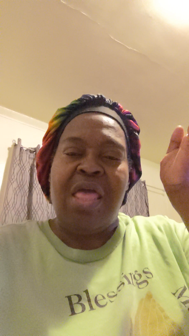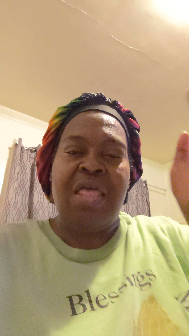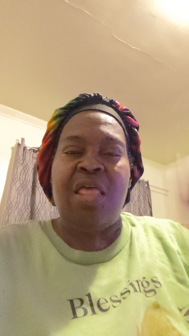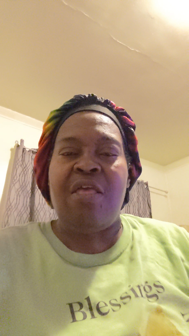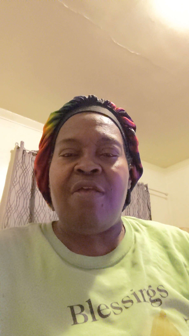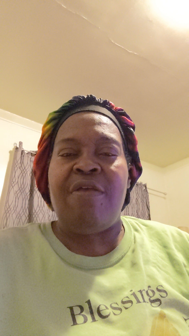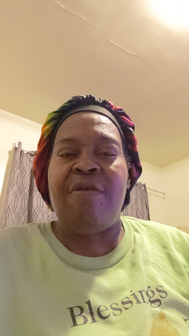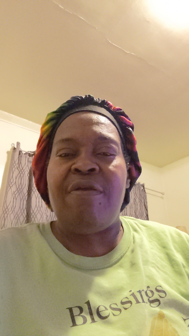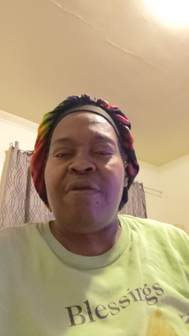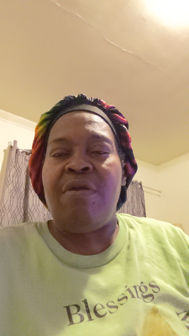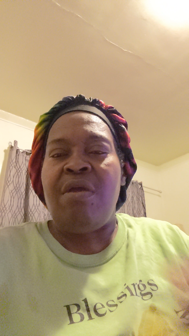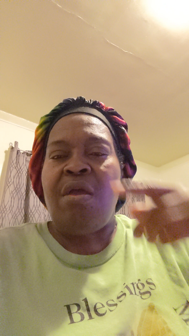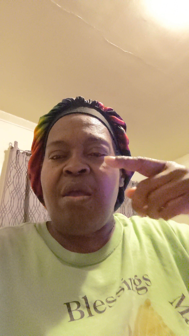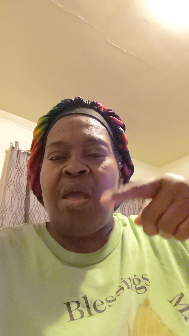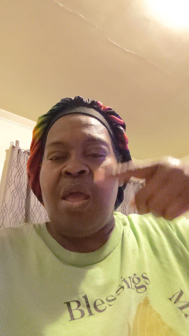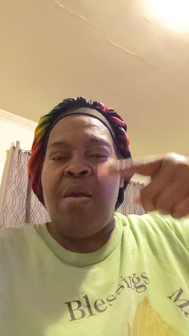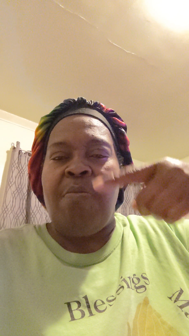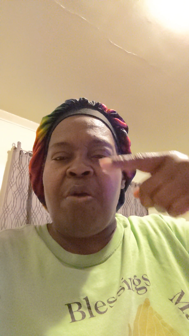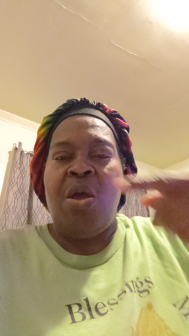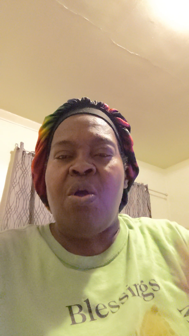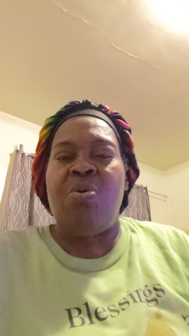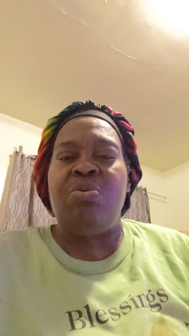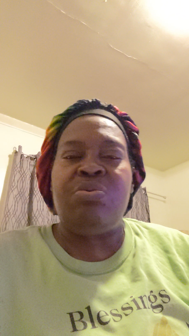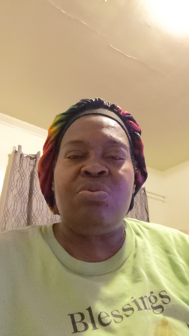about